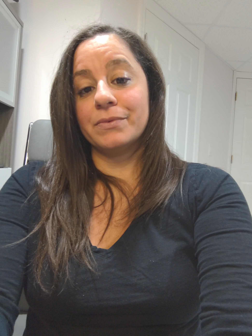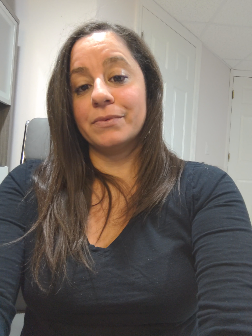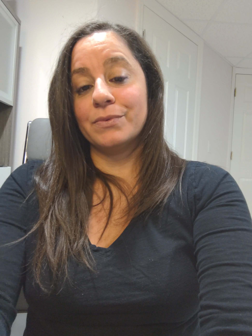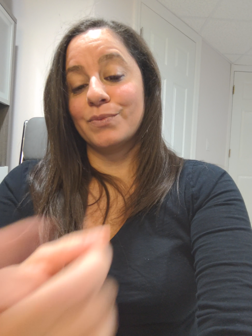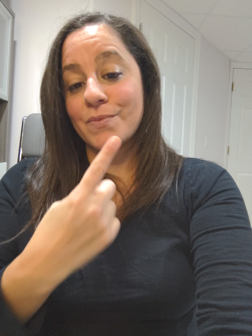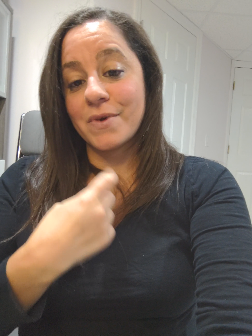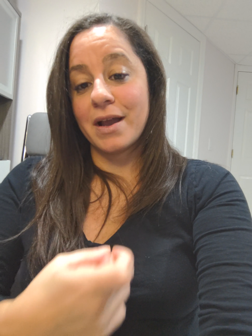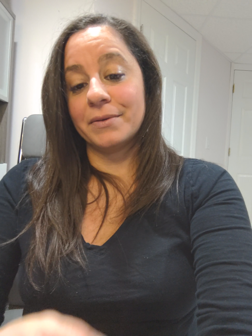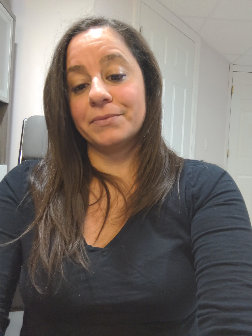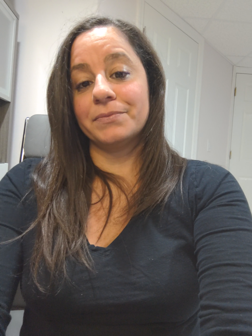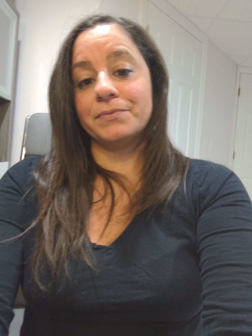red